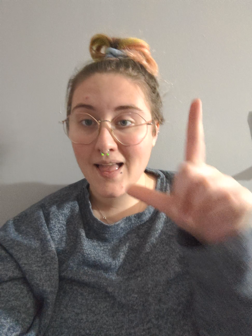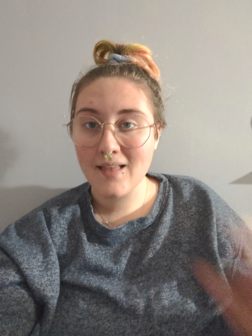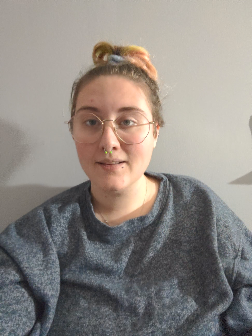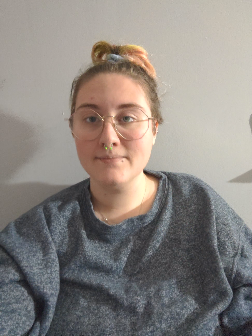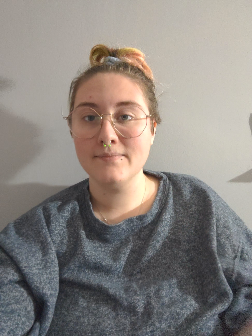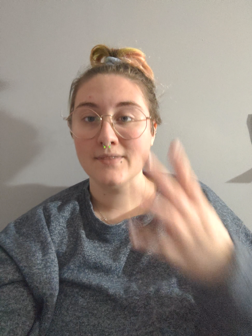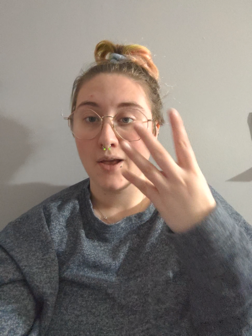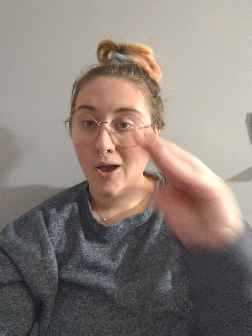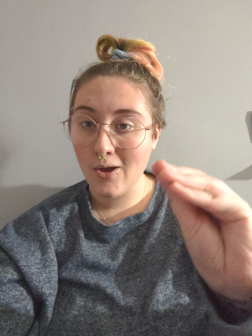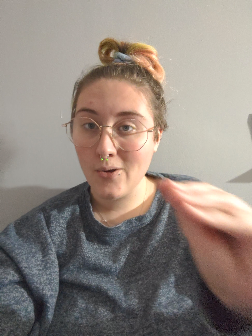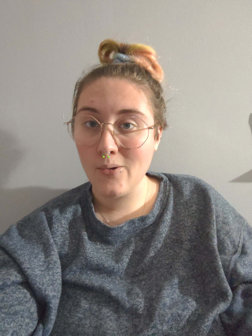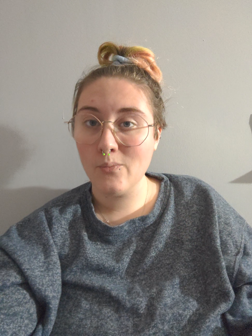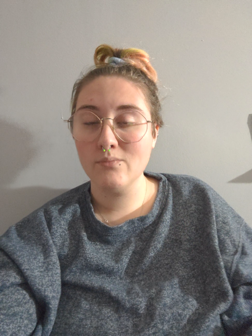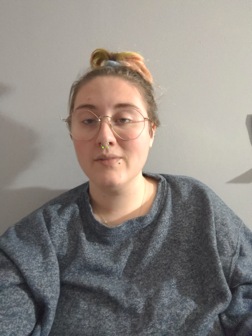go